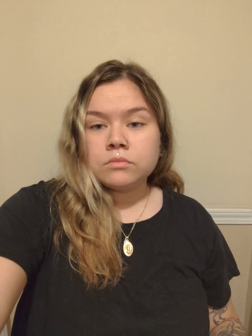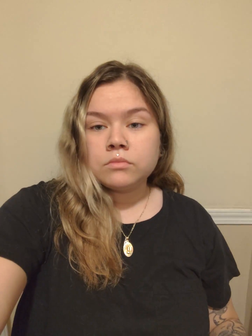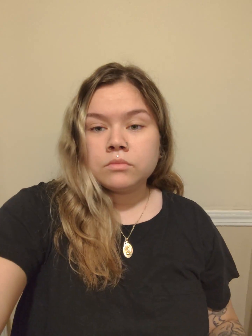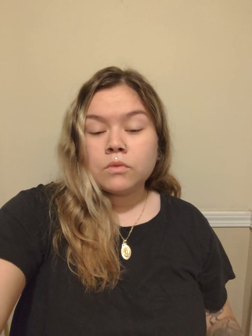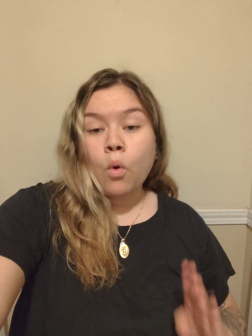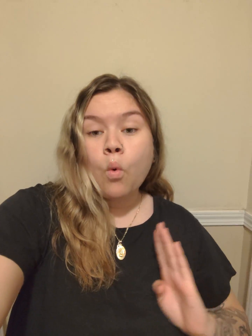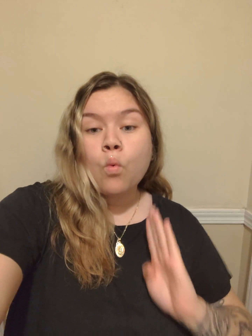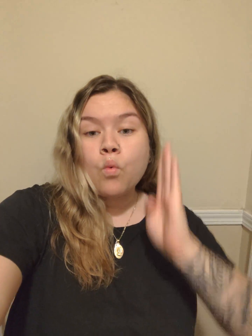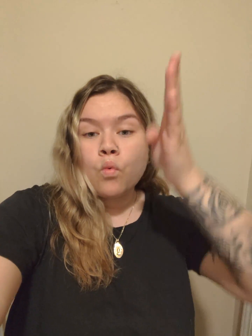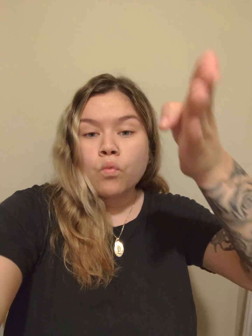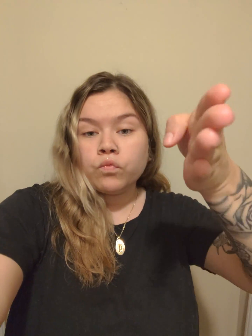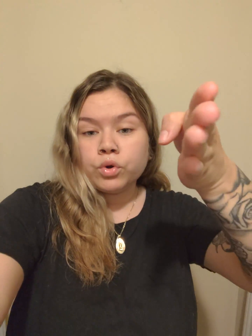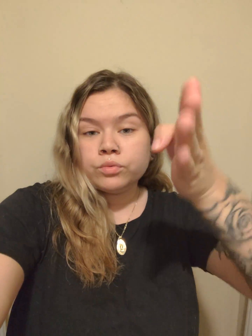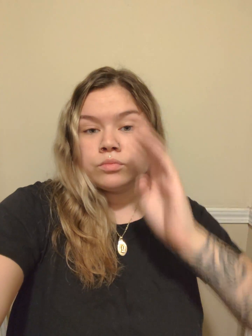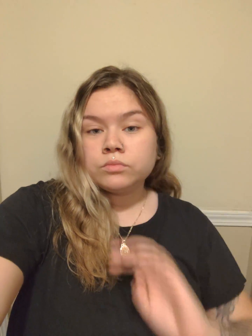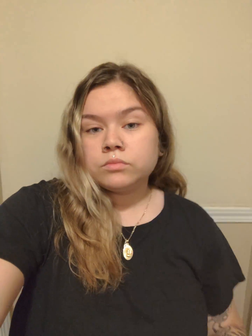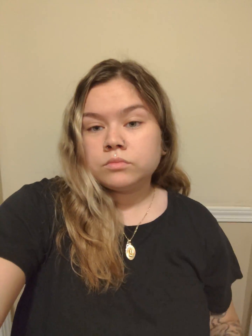over